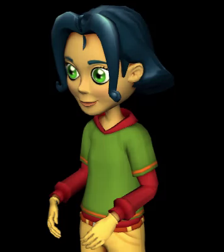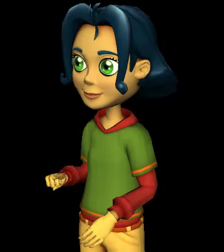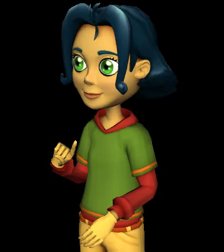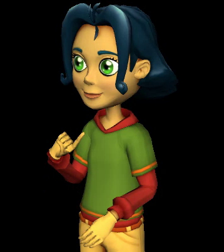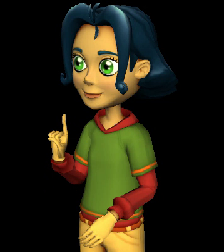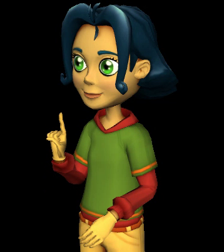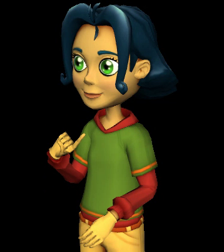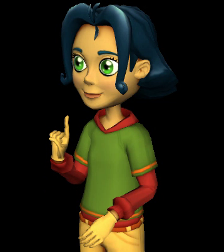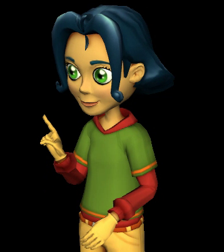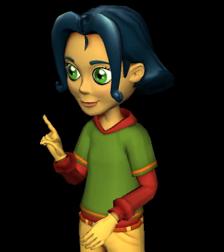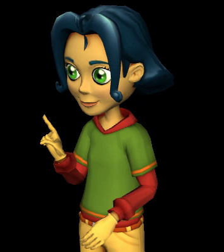لا